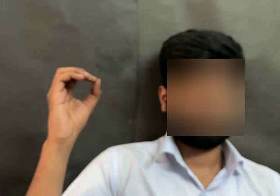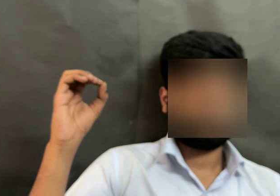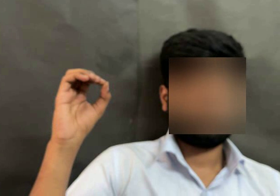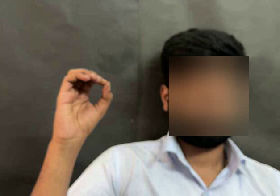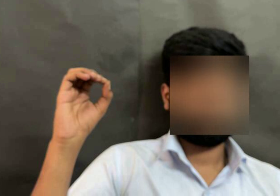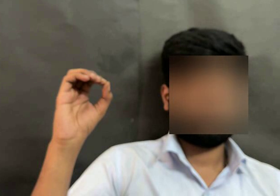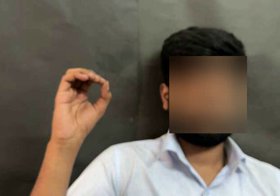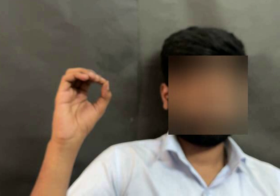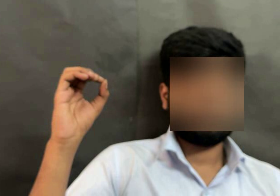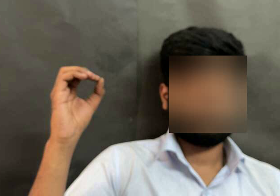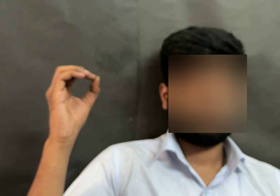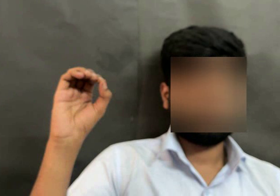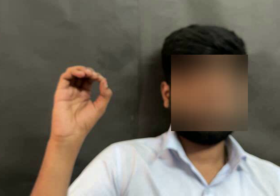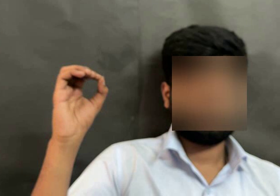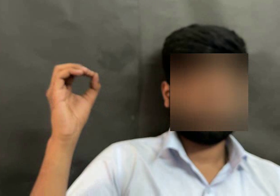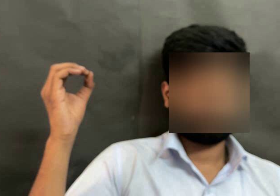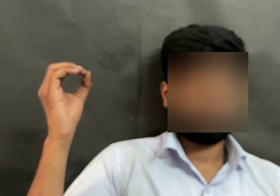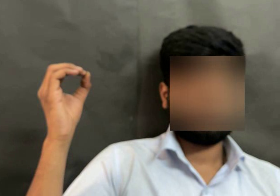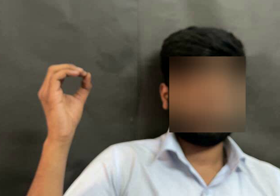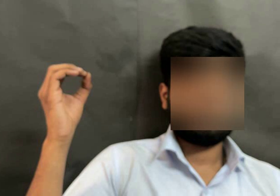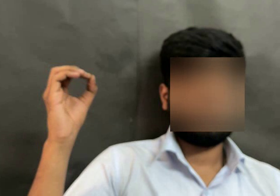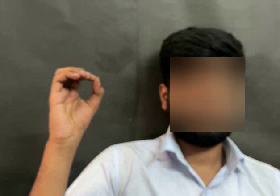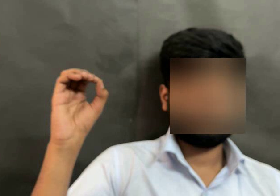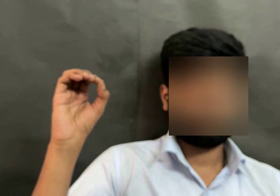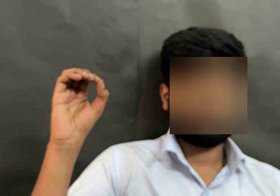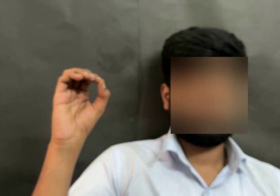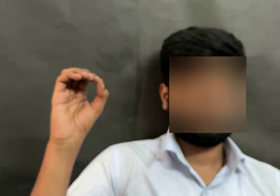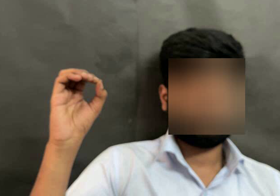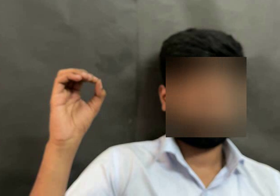O